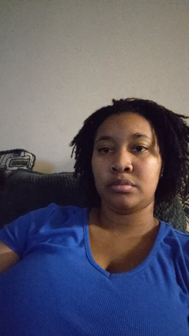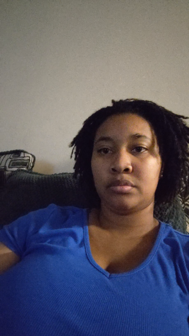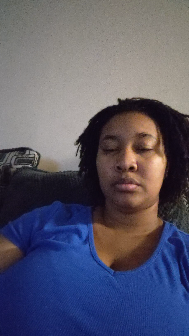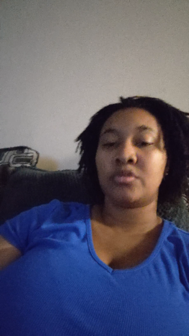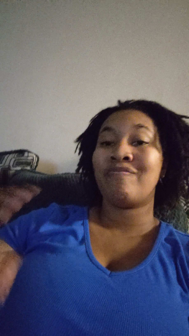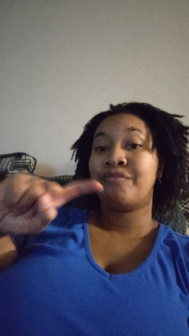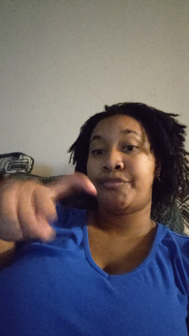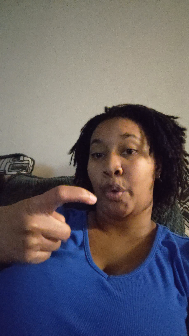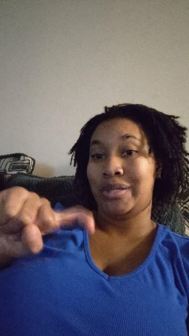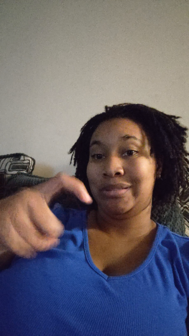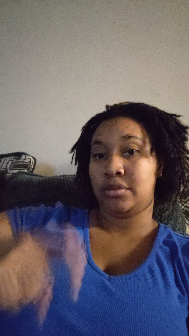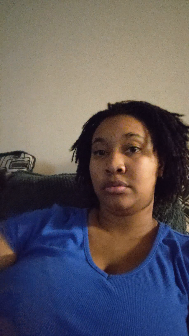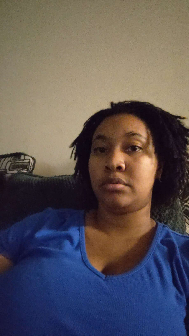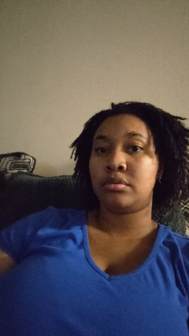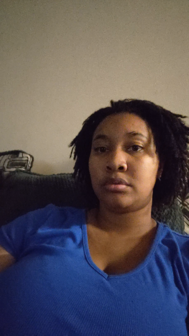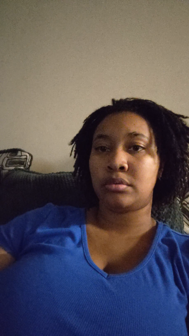friend